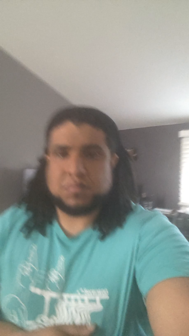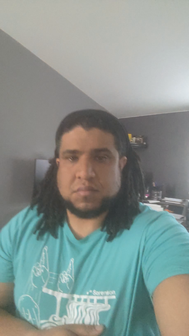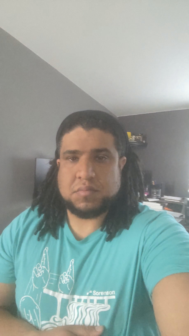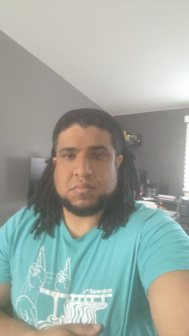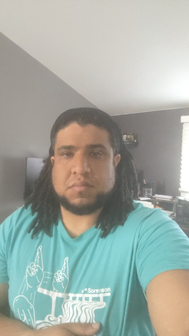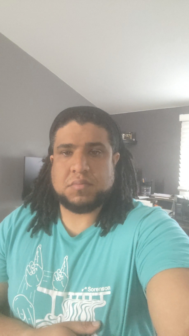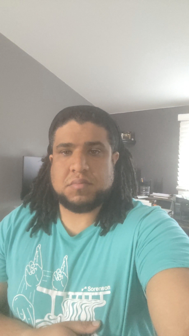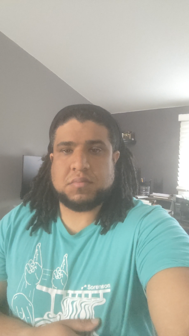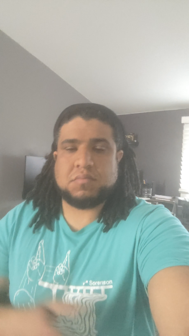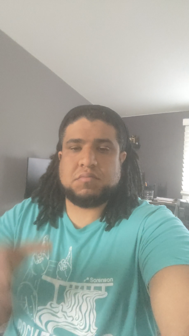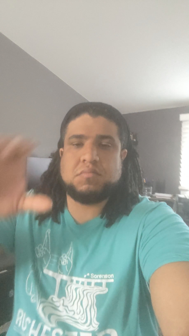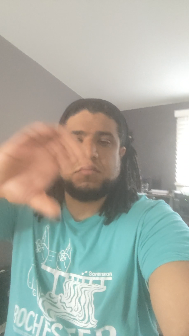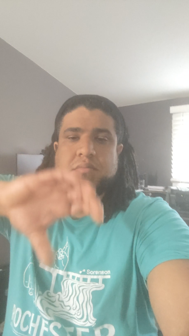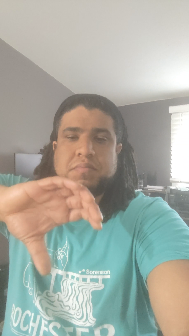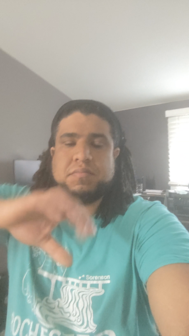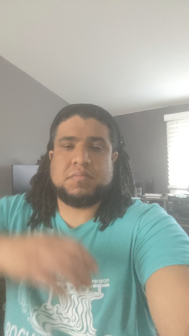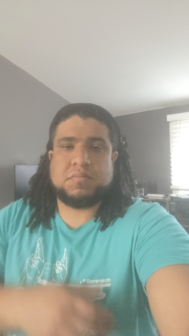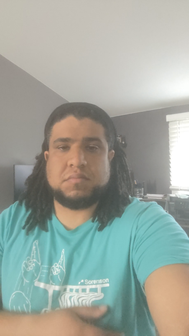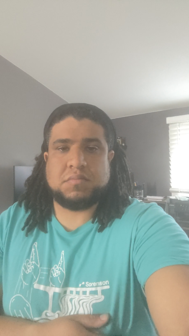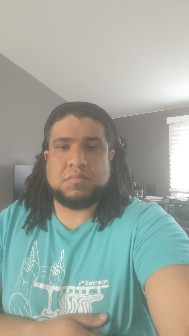dump